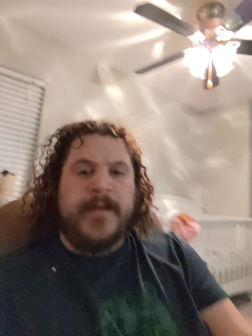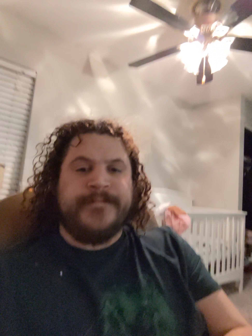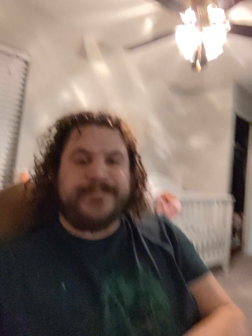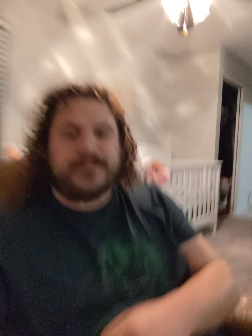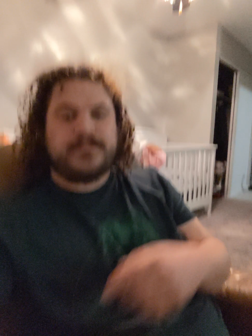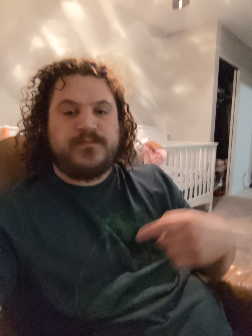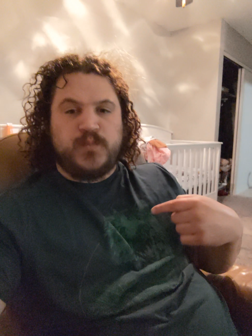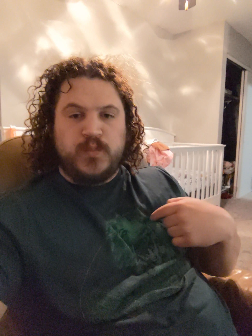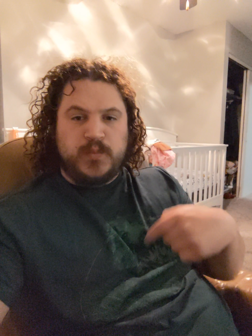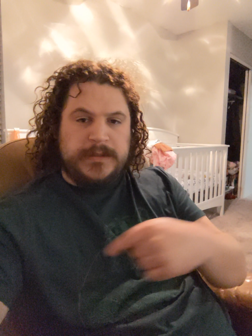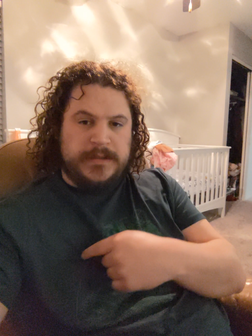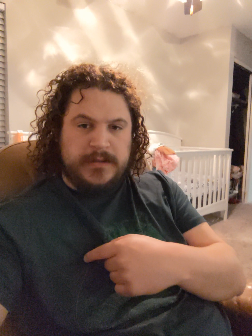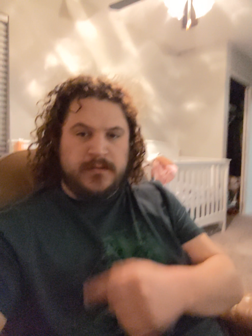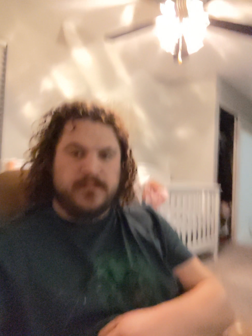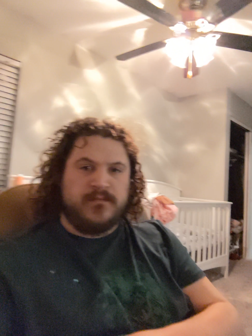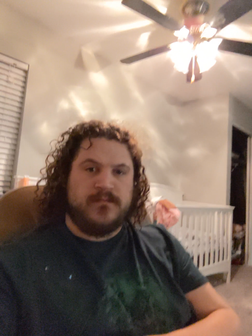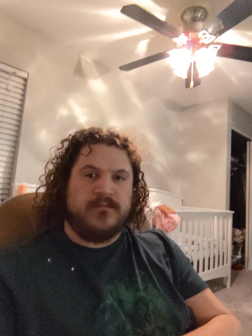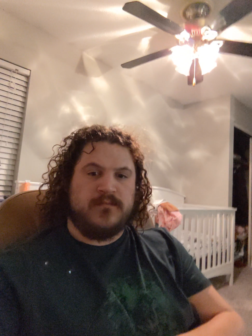we